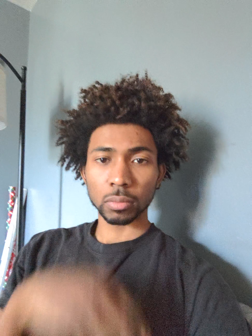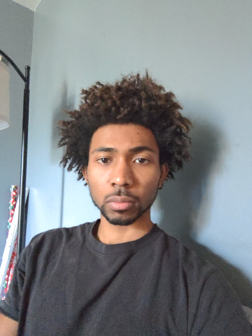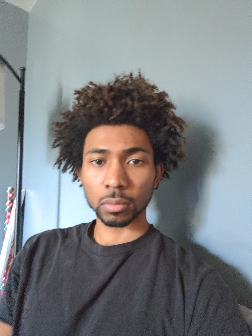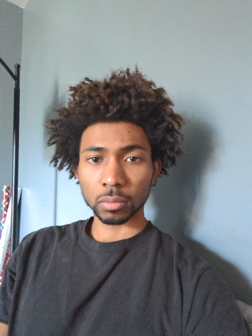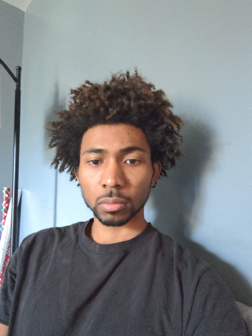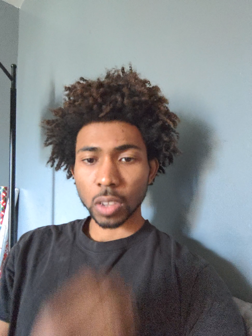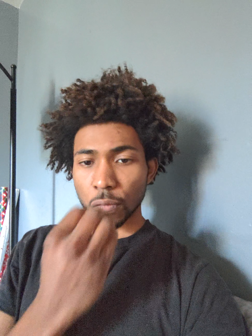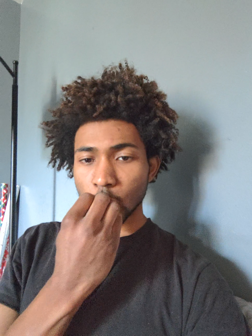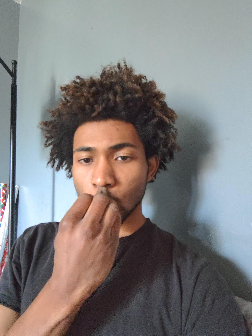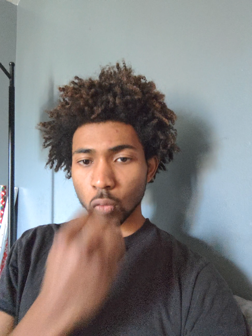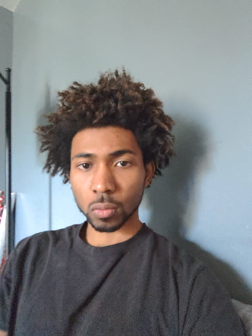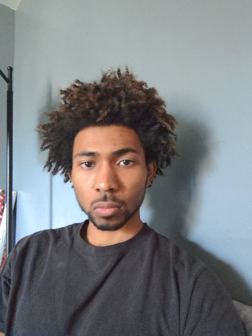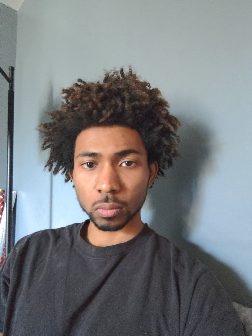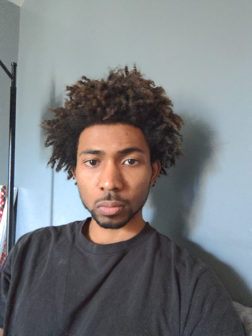food